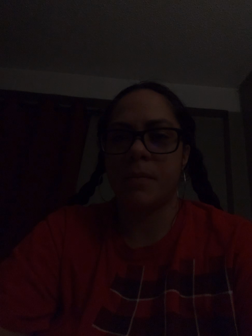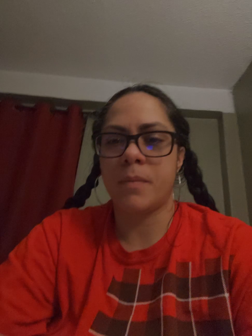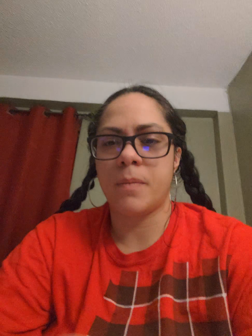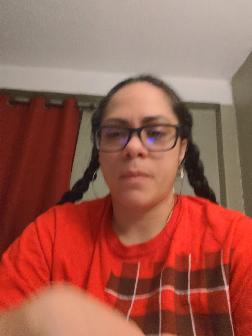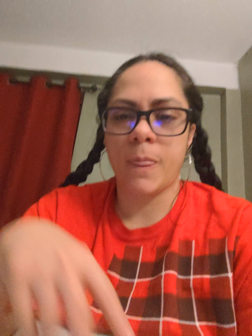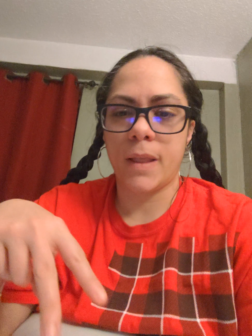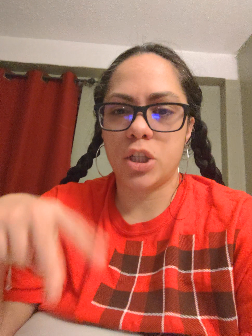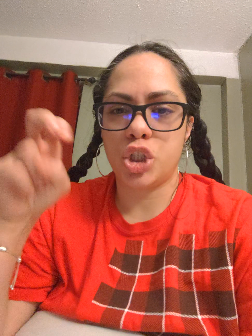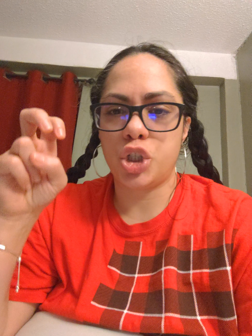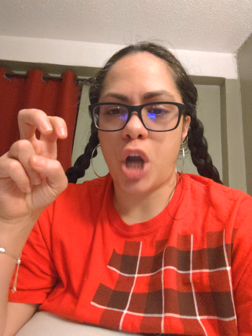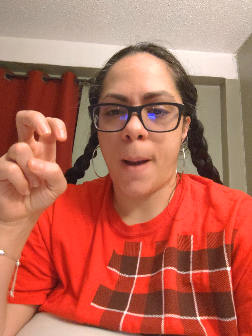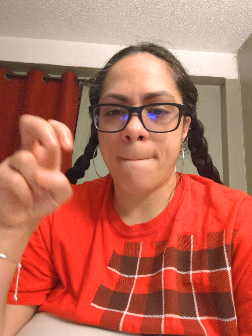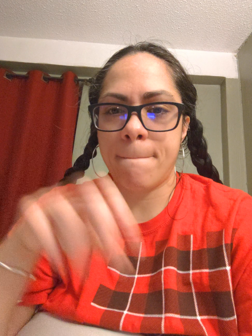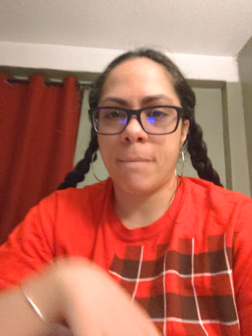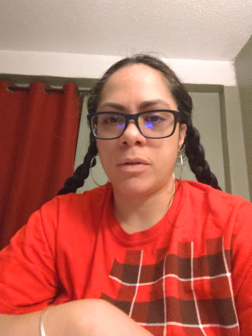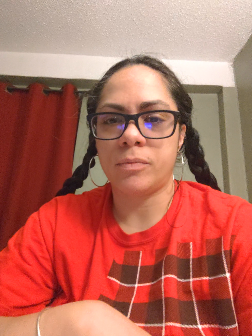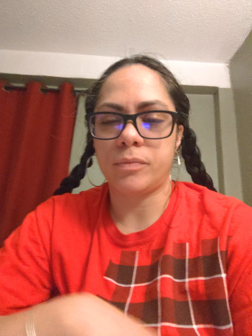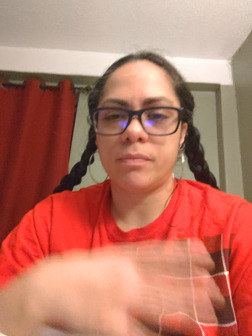jump